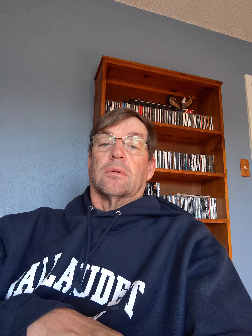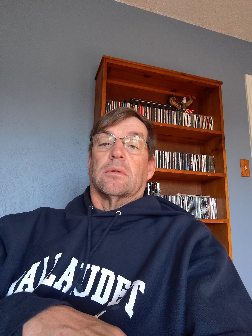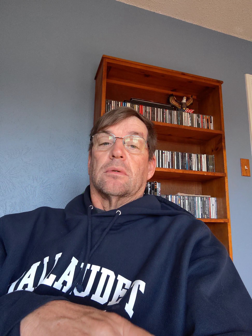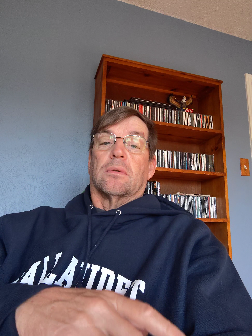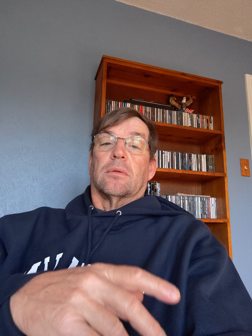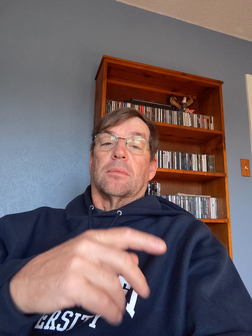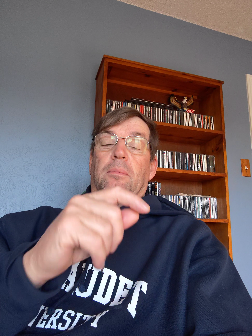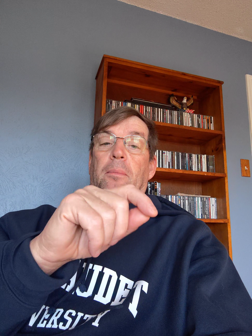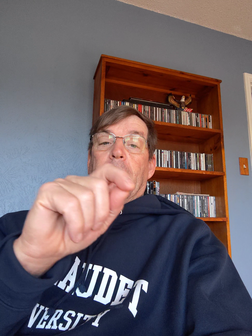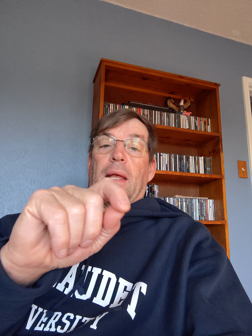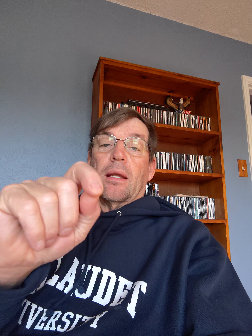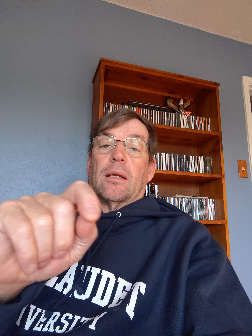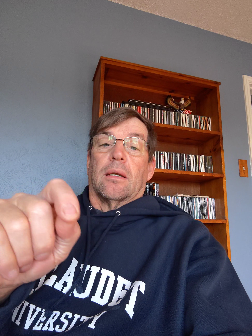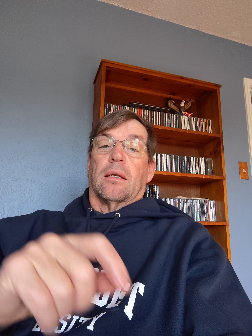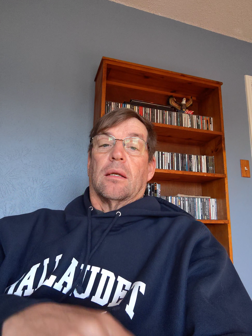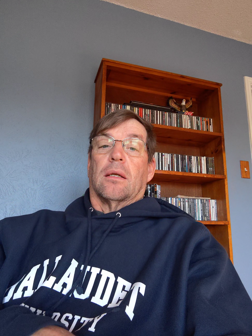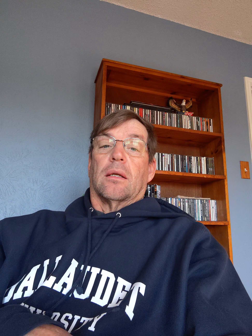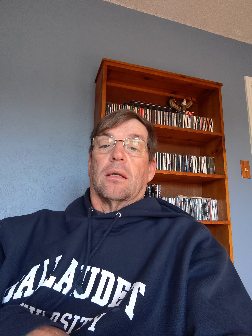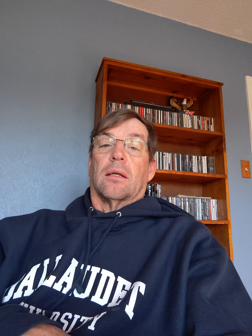pen